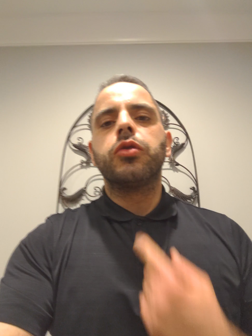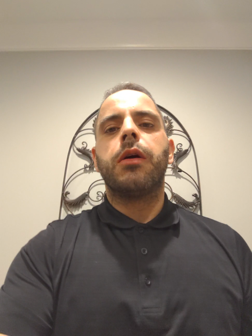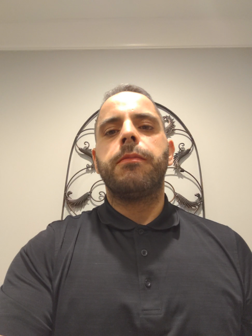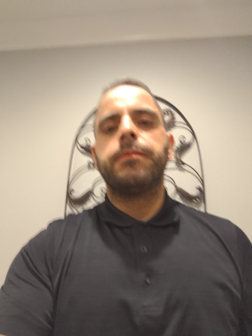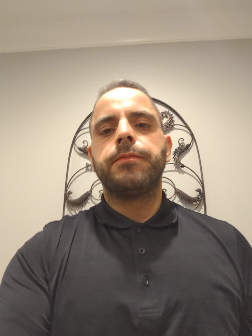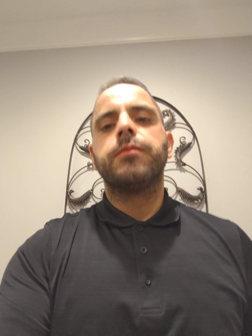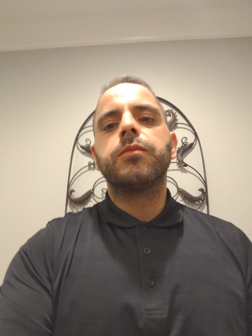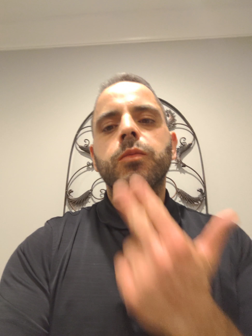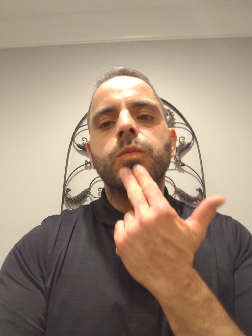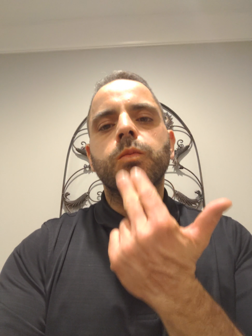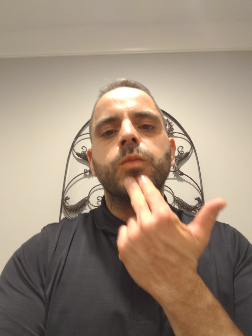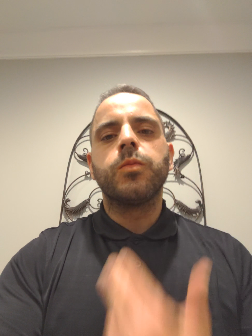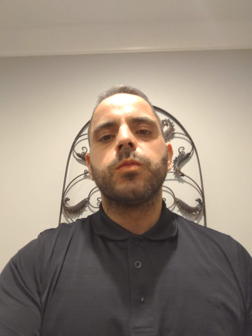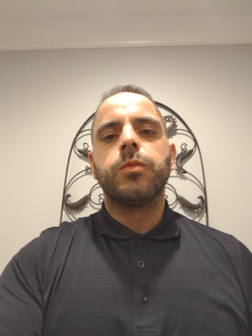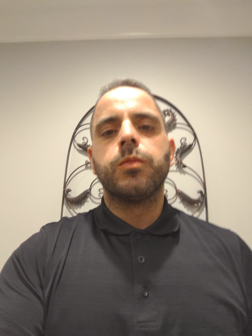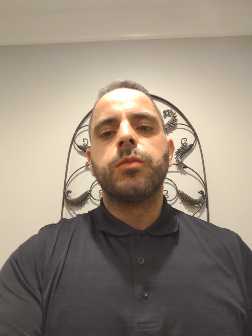cute